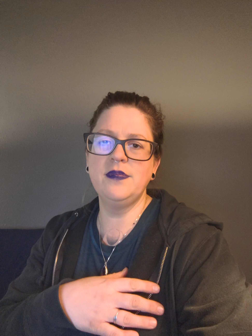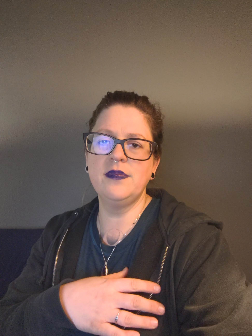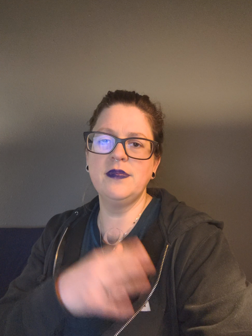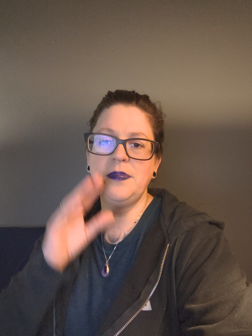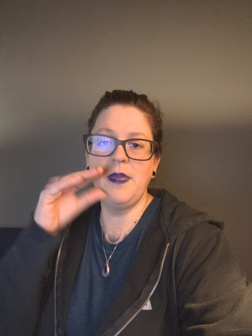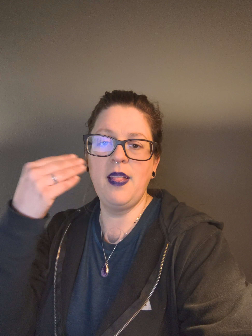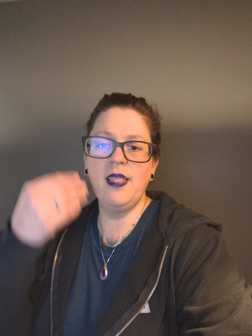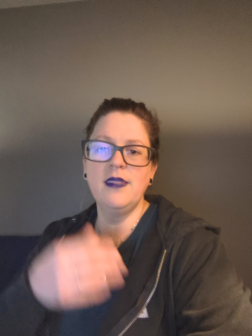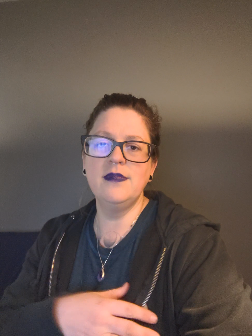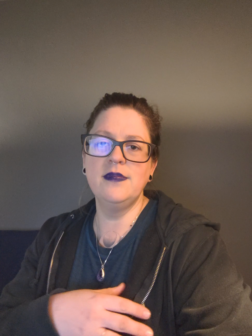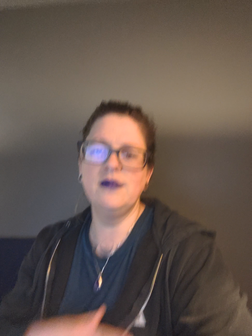smile